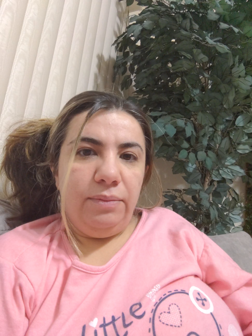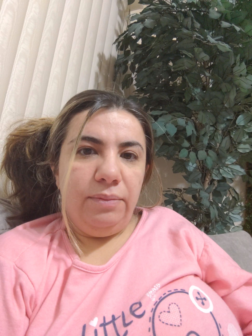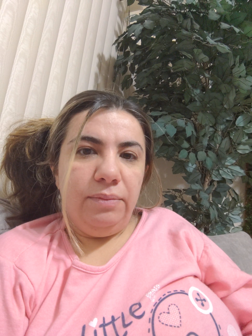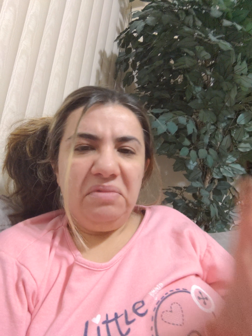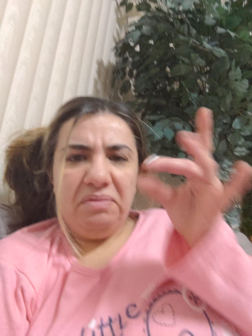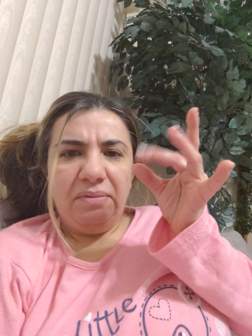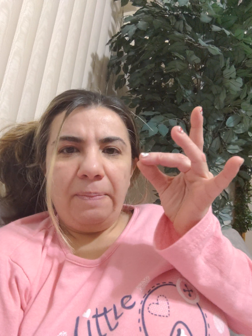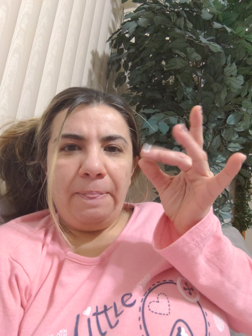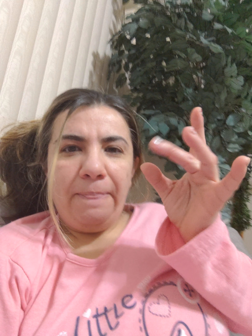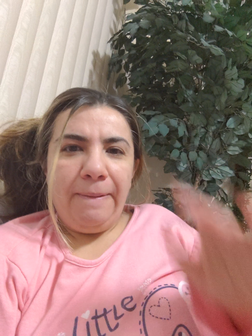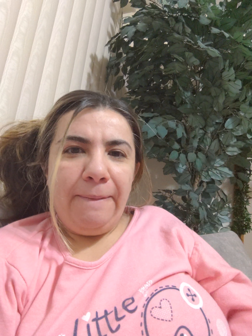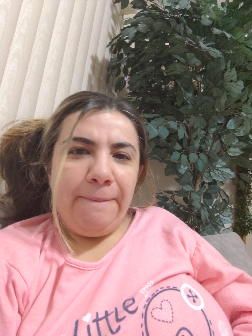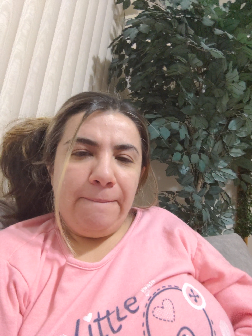sticky